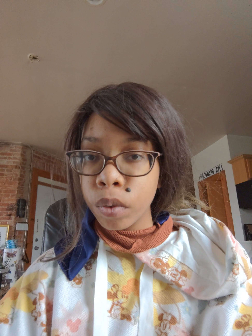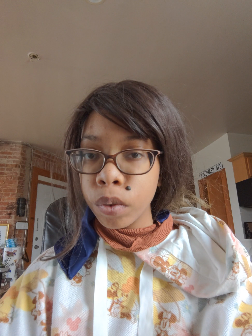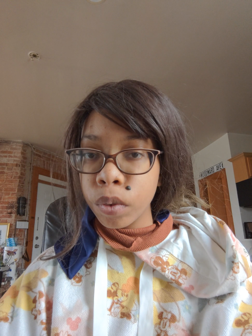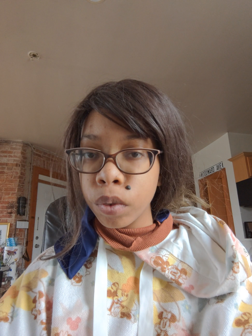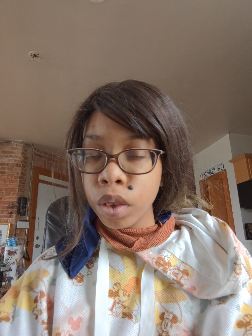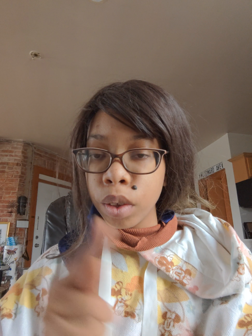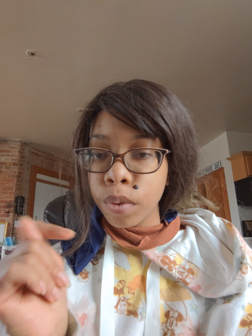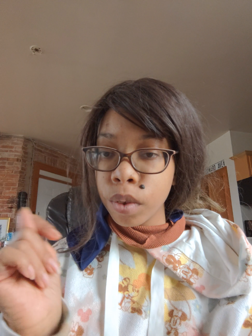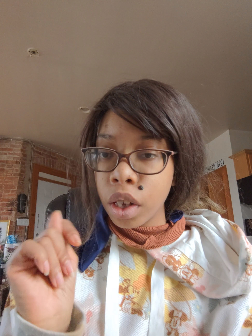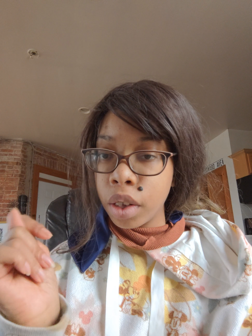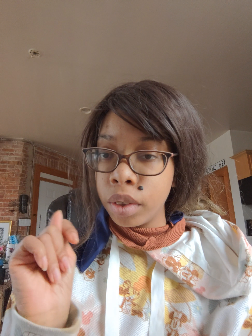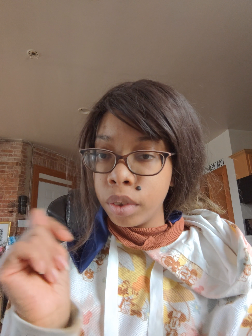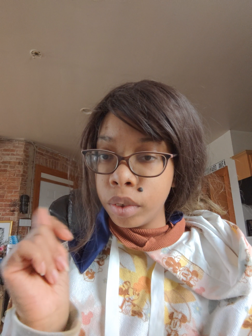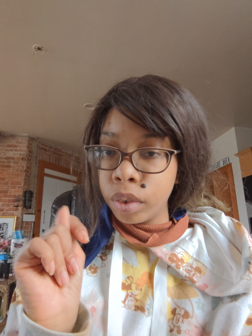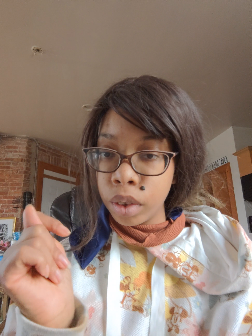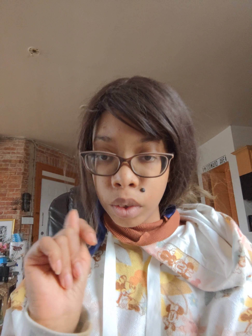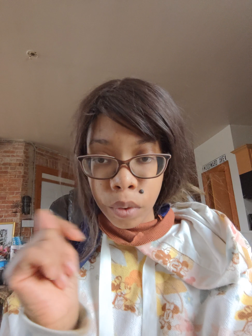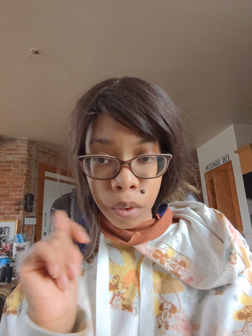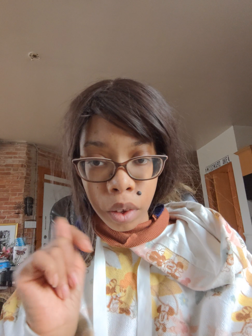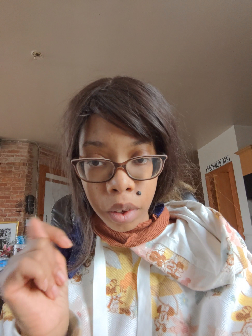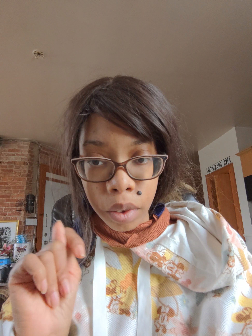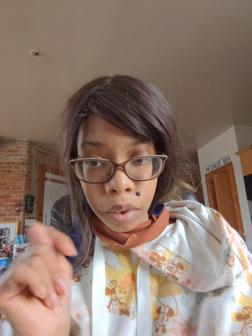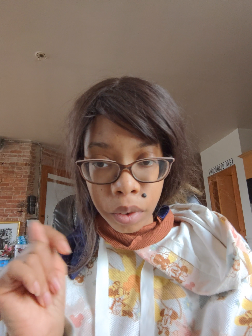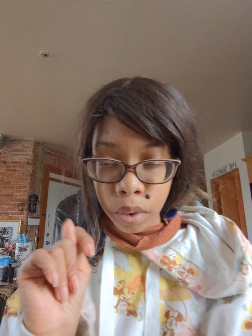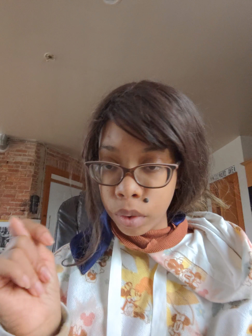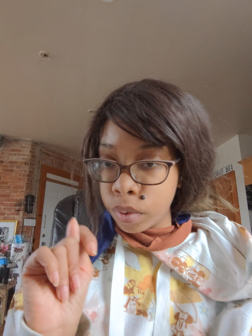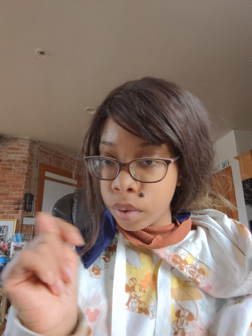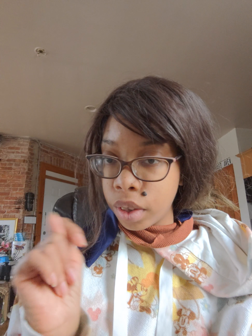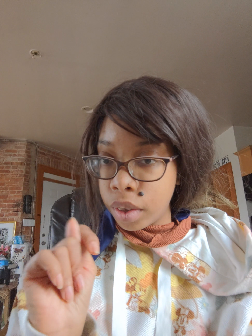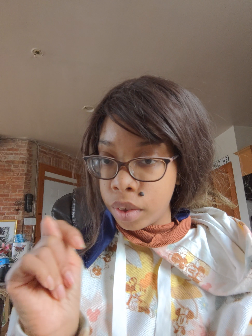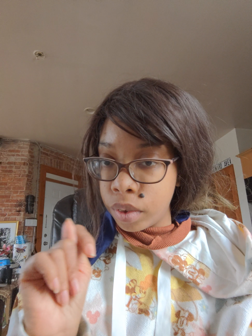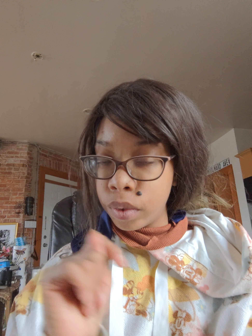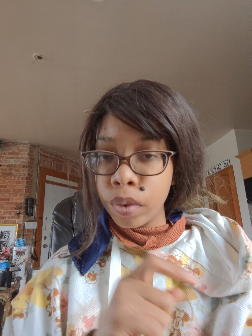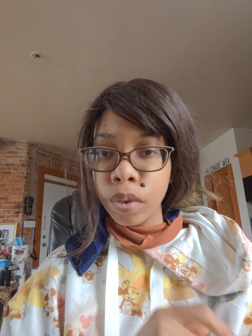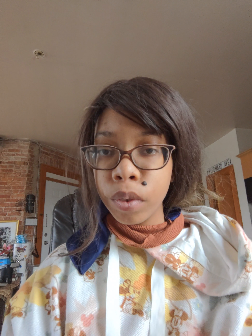potty